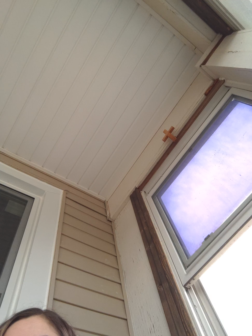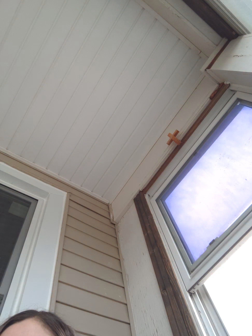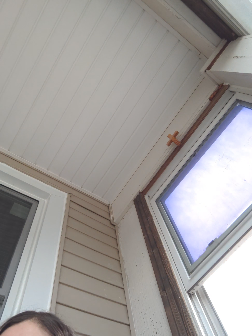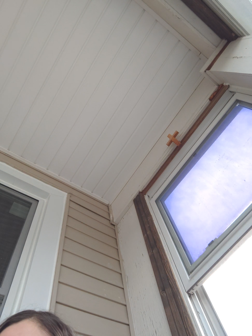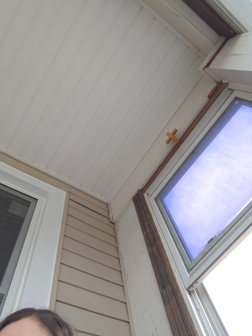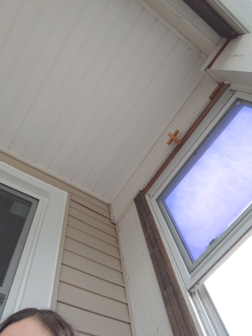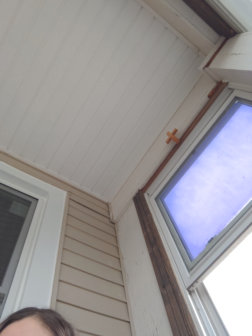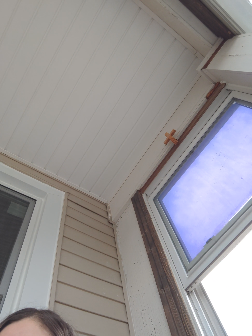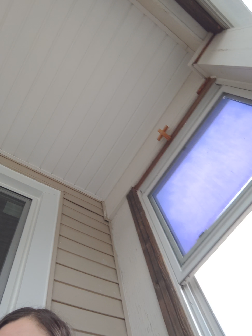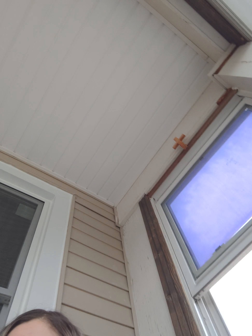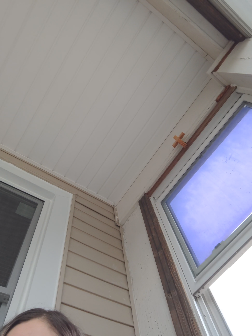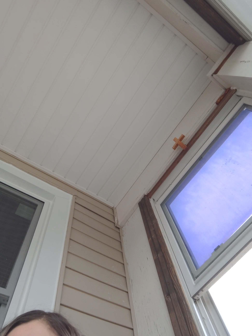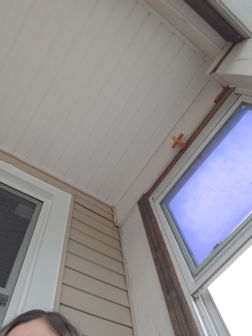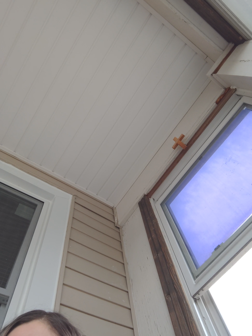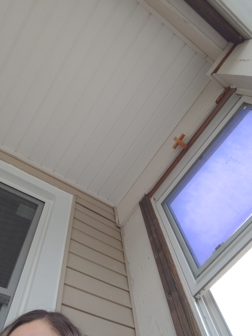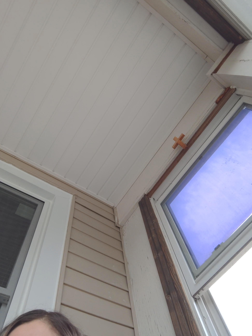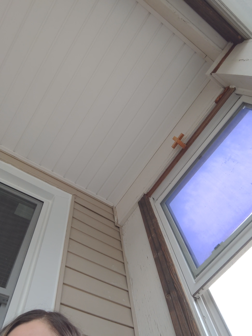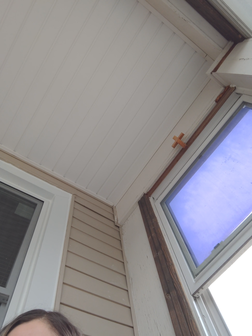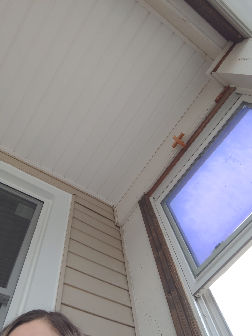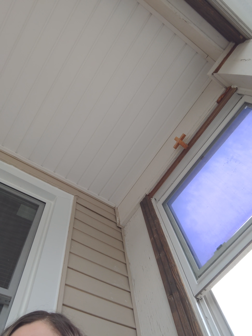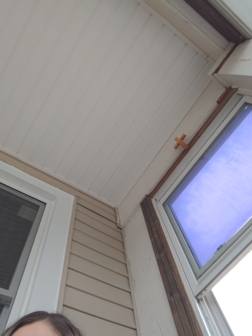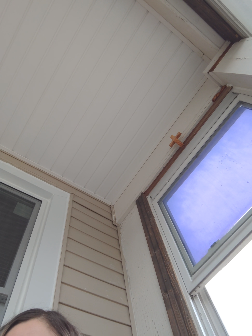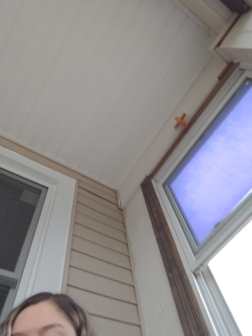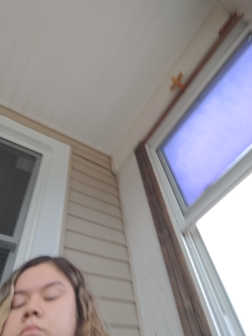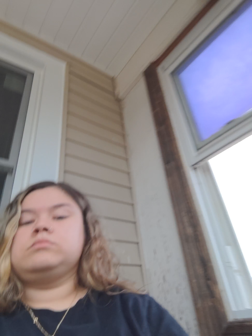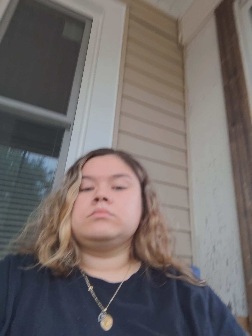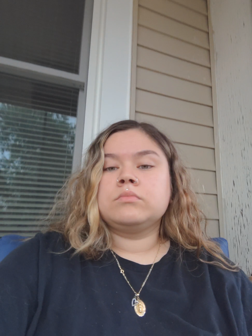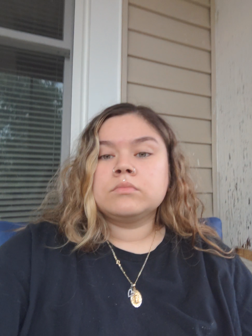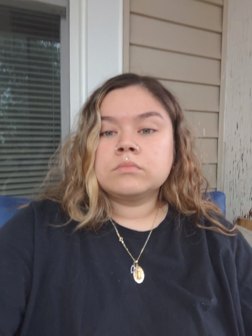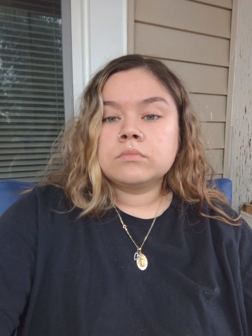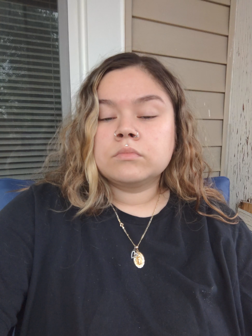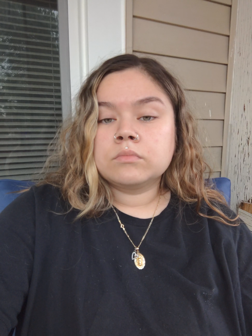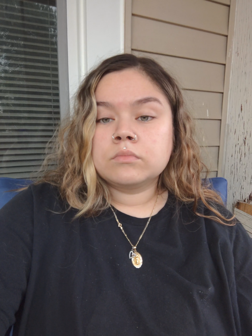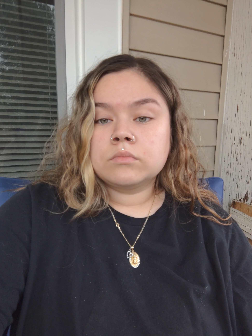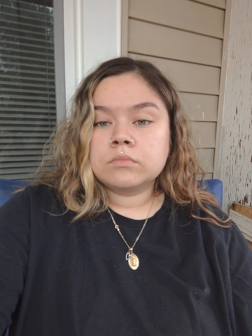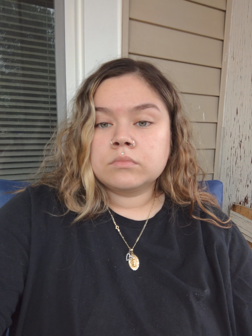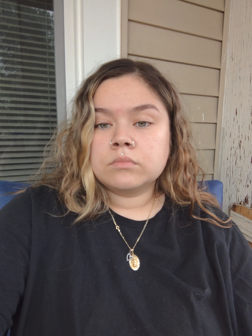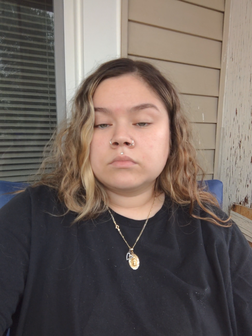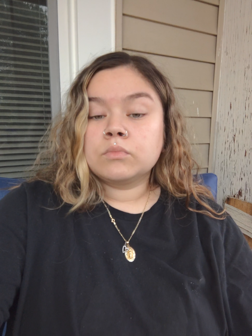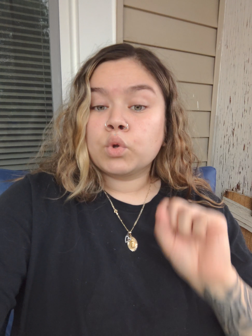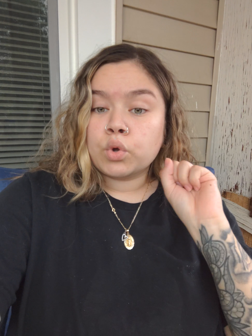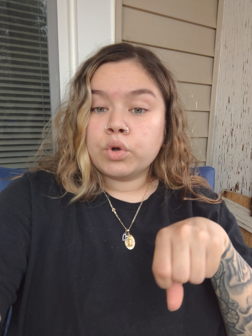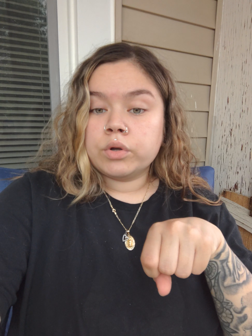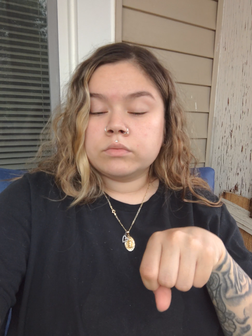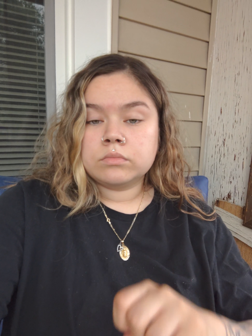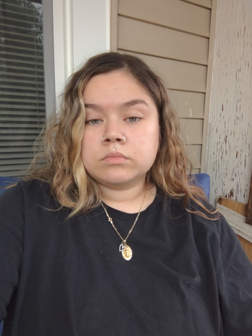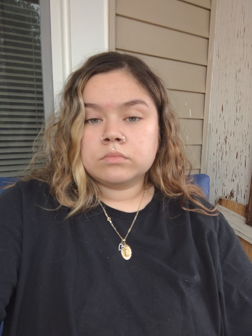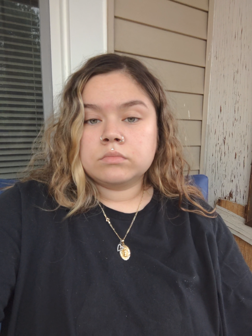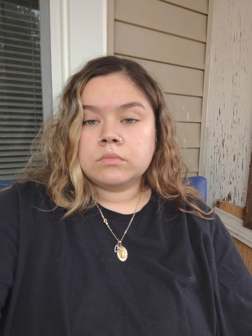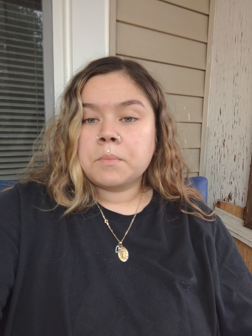could